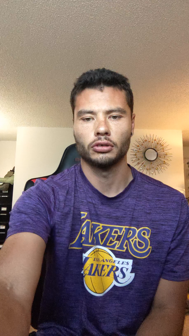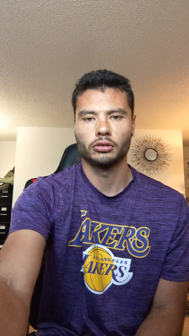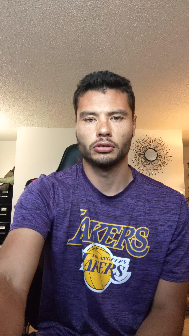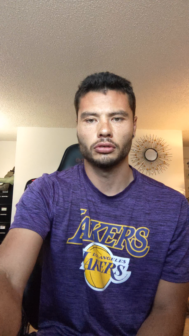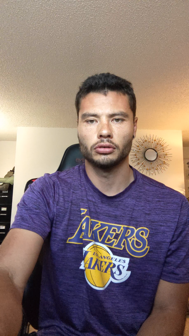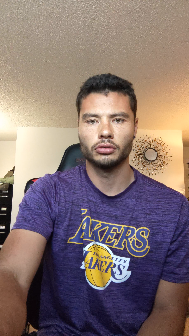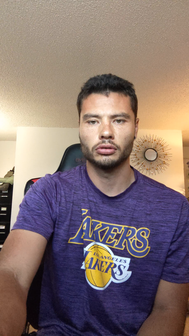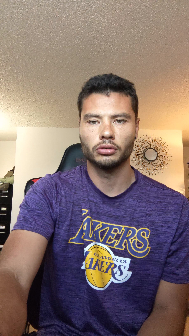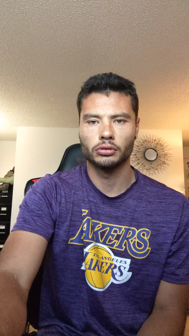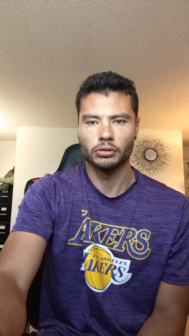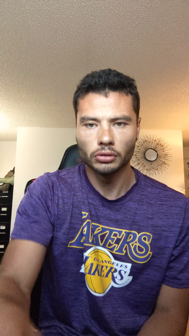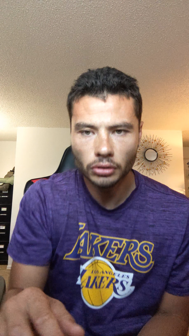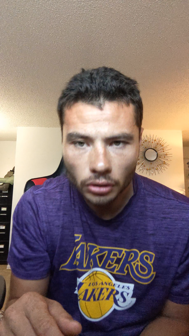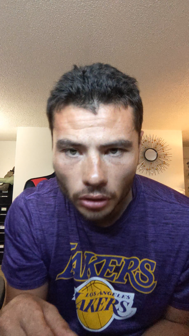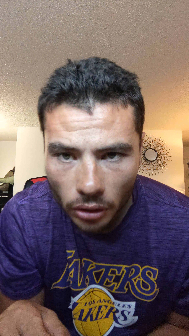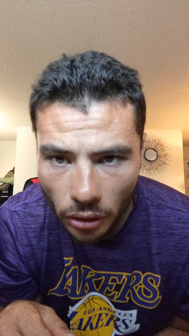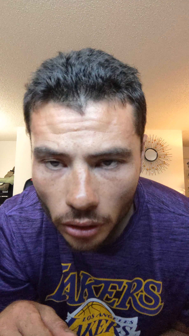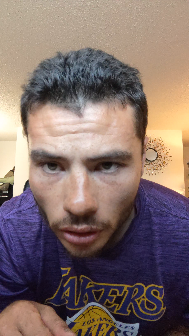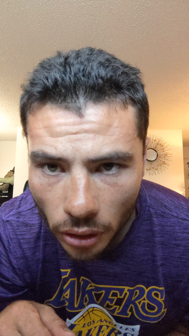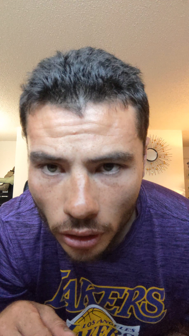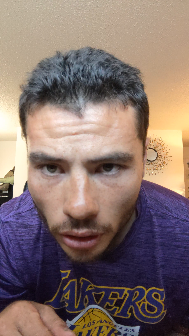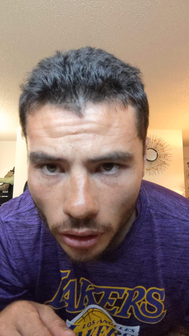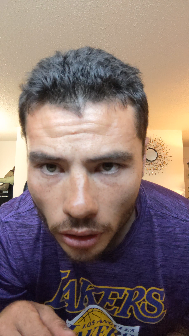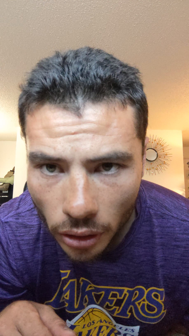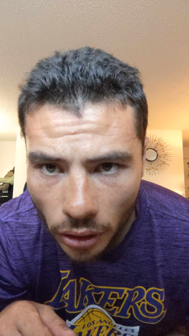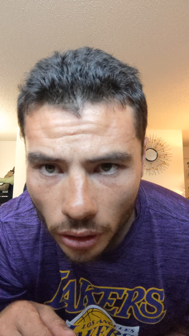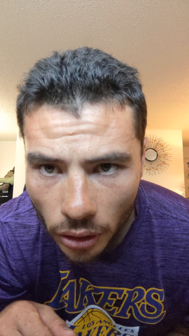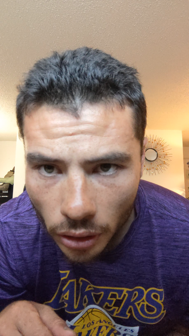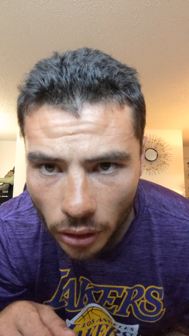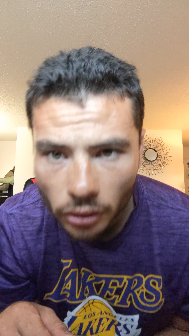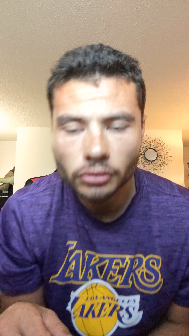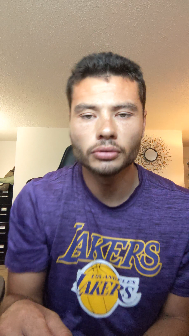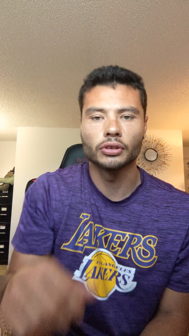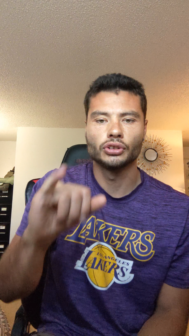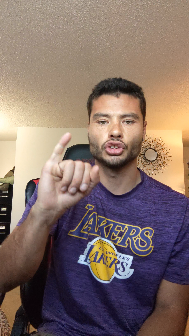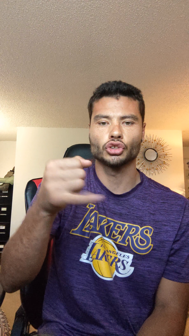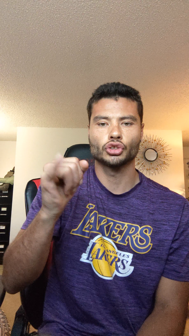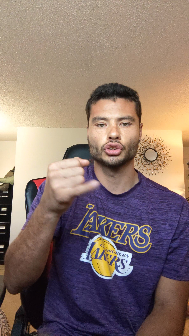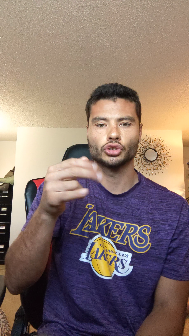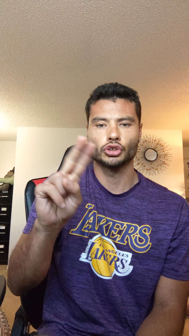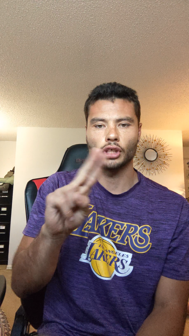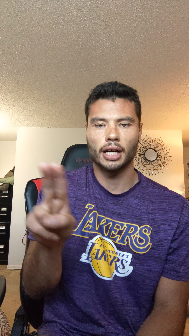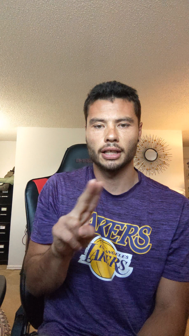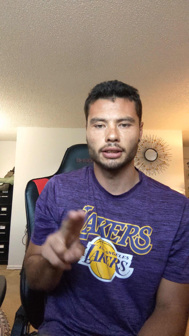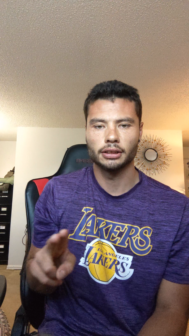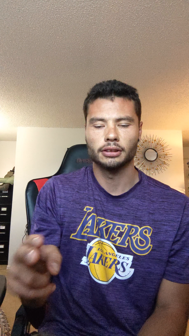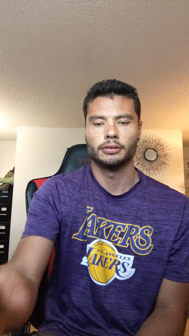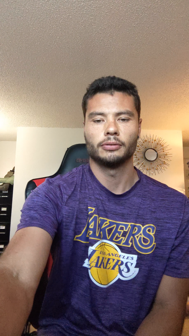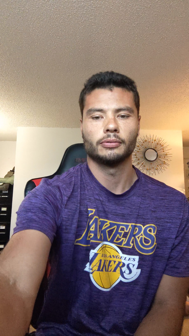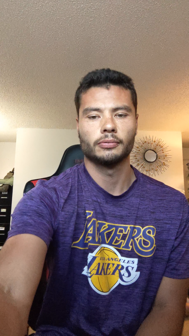jelly